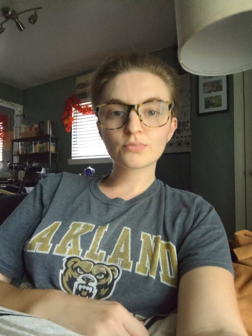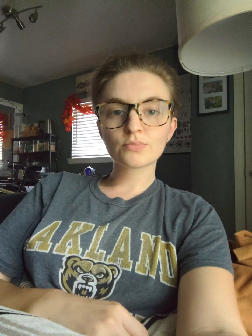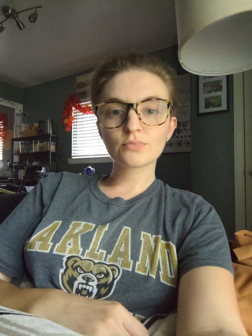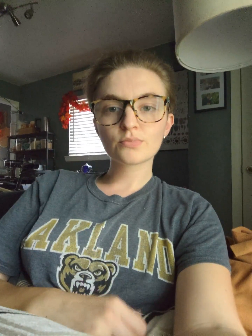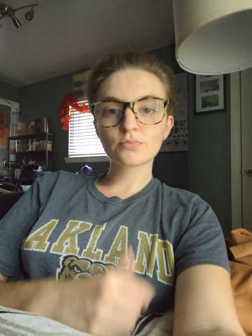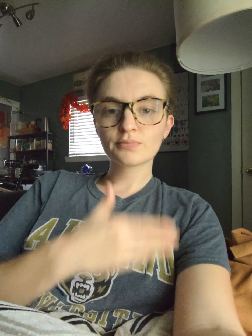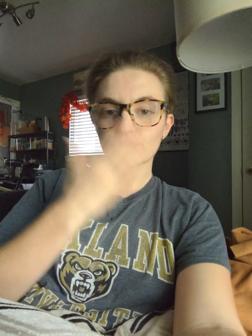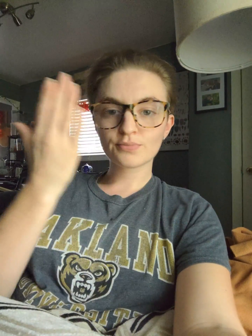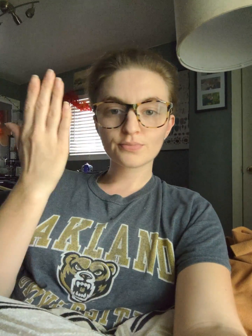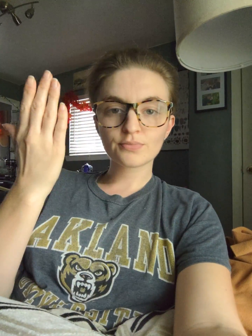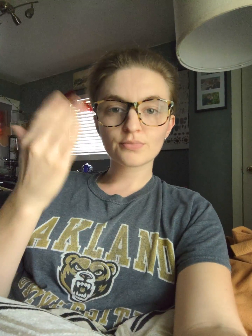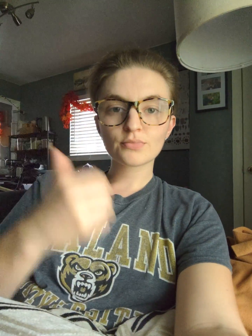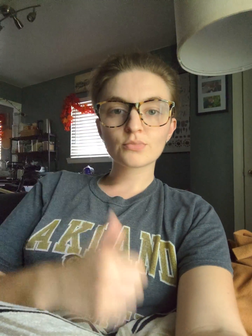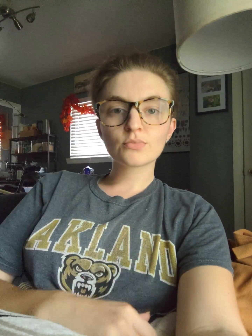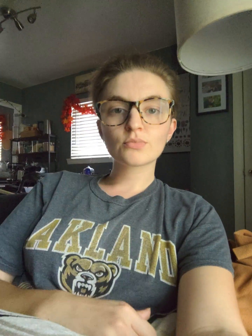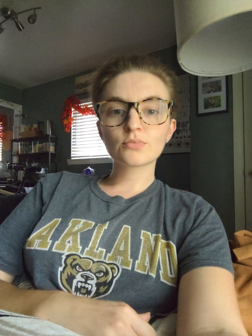all gone